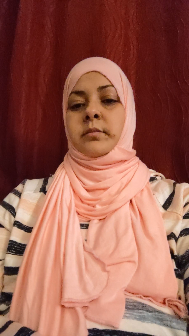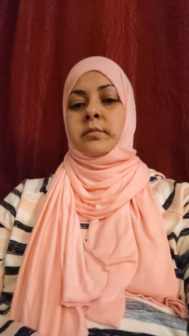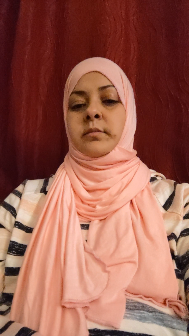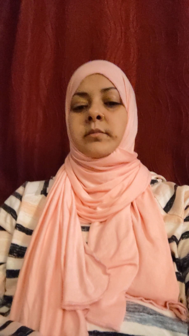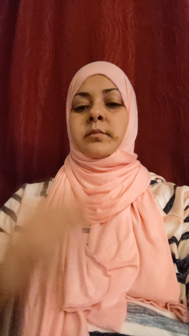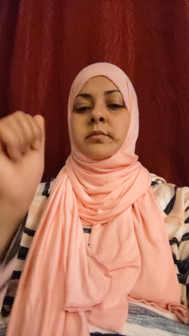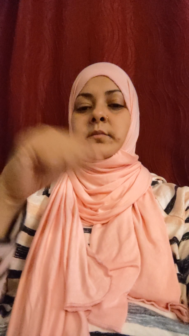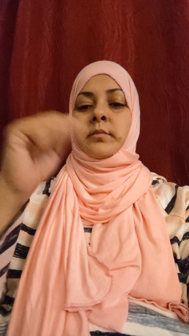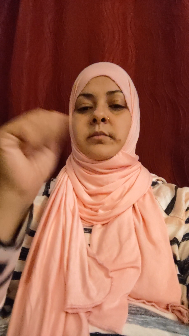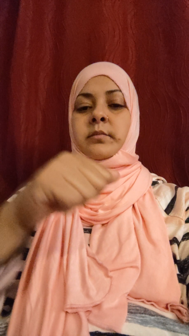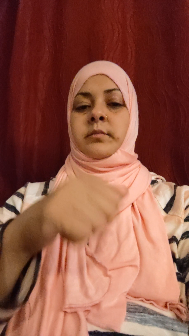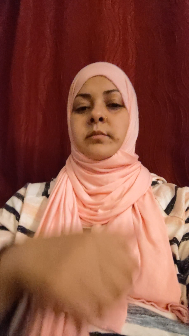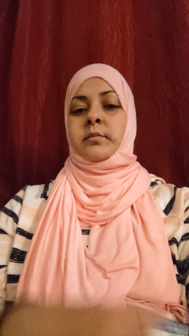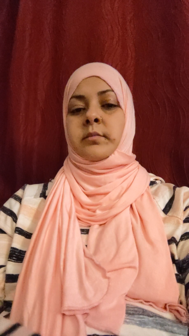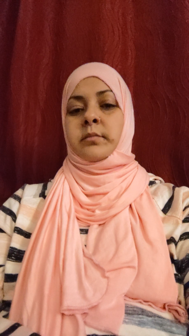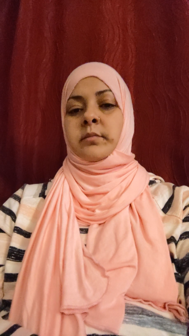rock